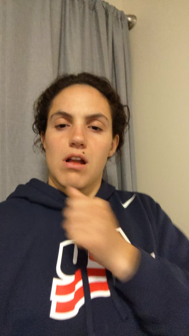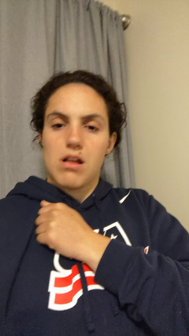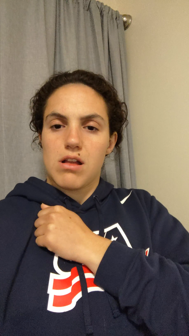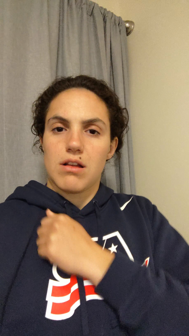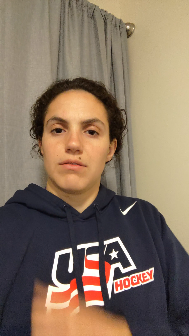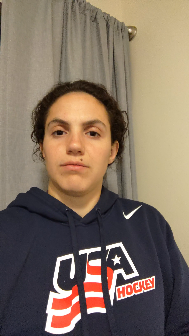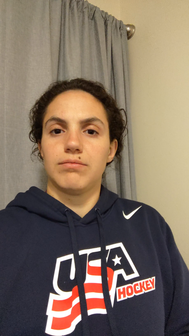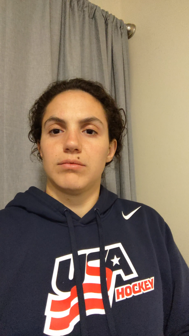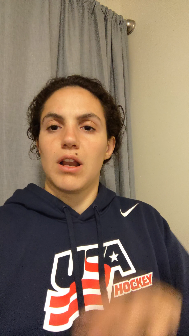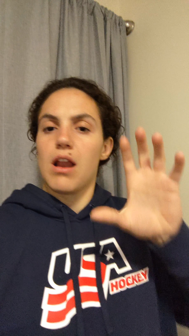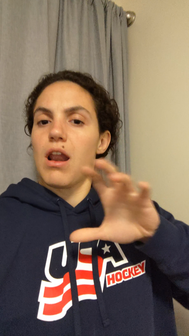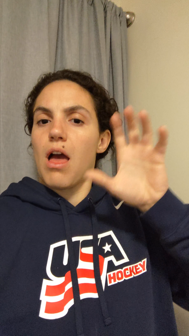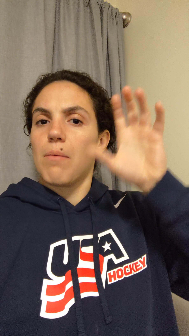climb